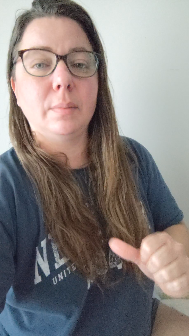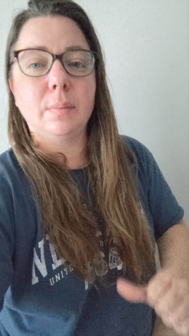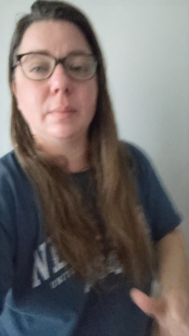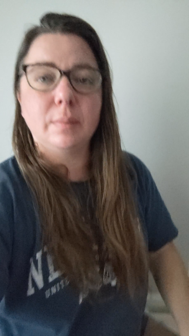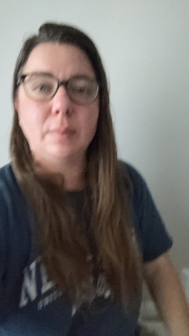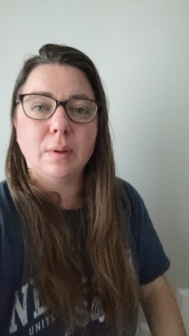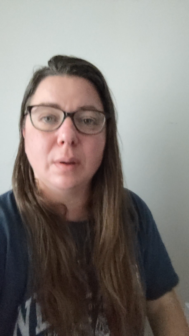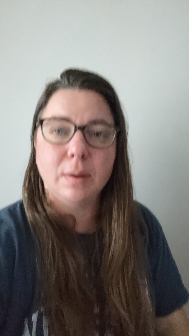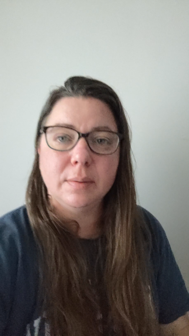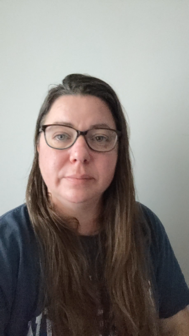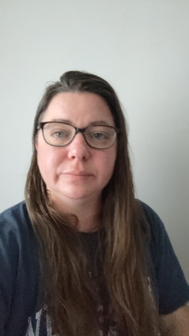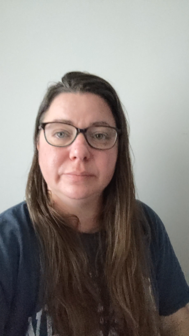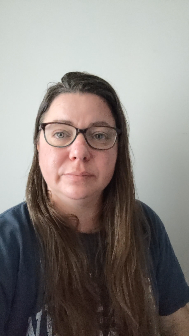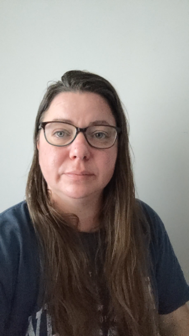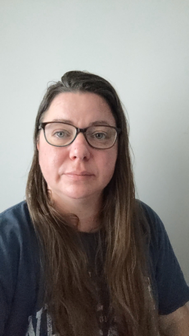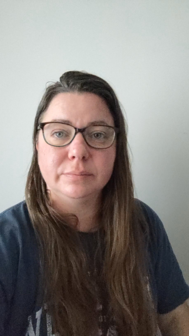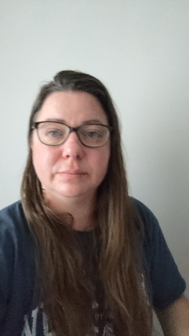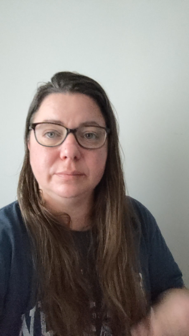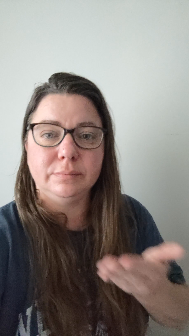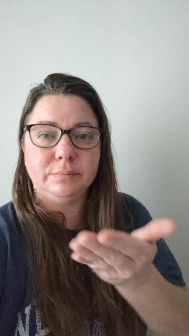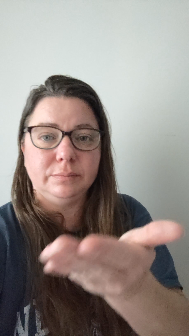oven